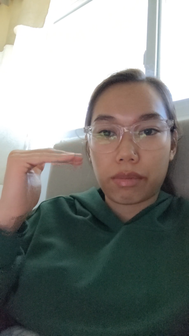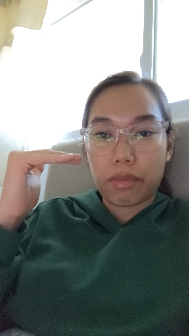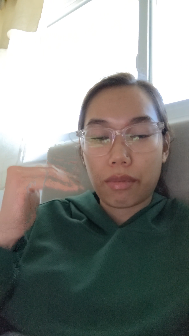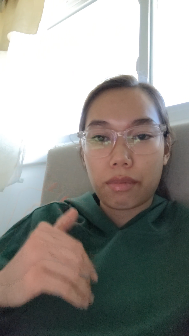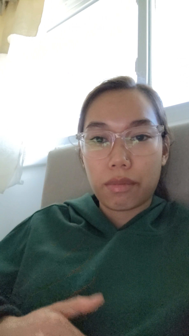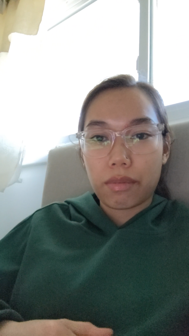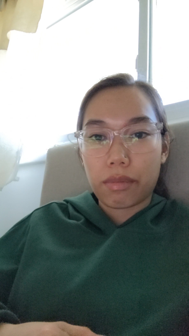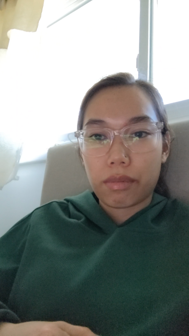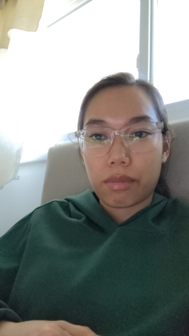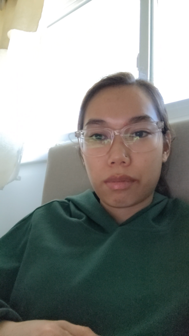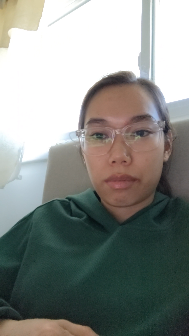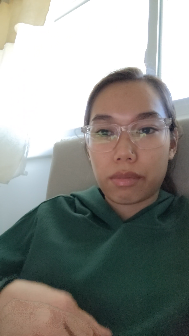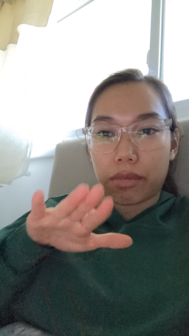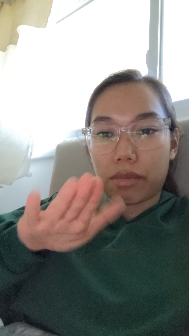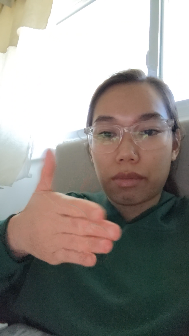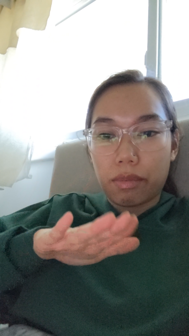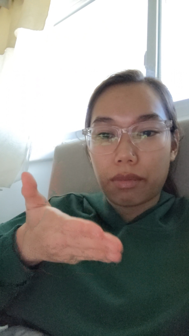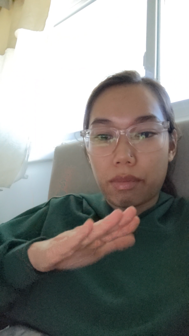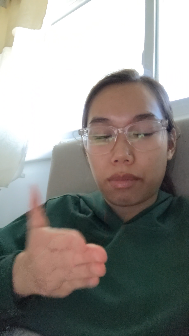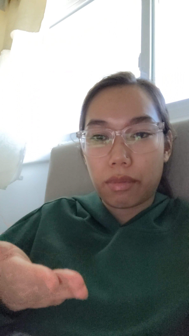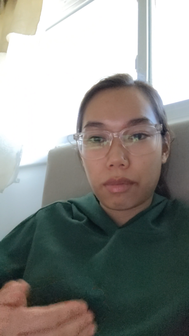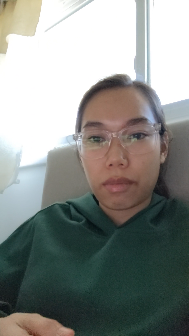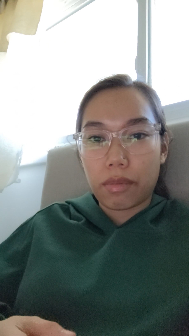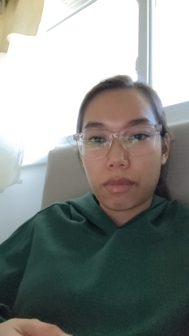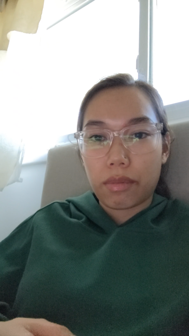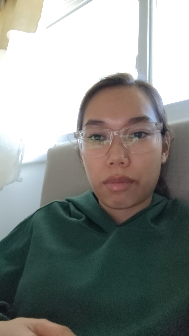cook